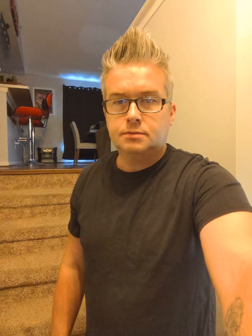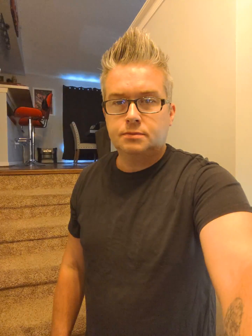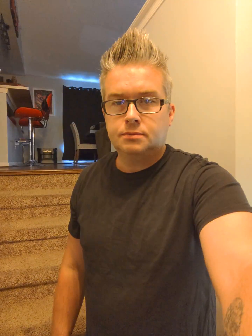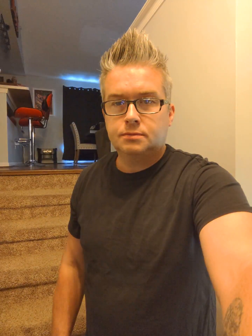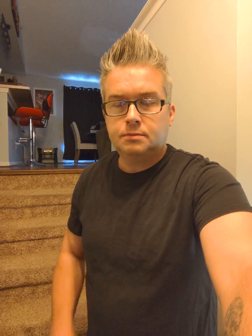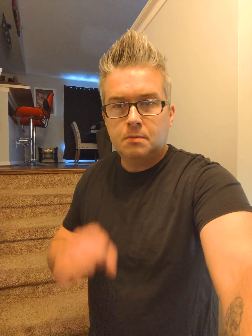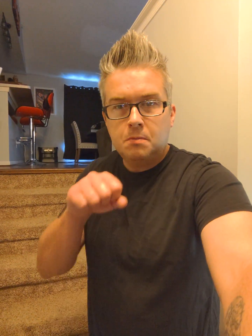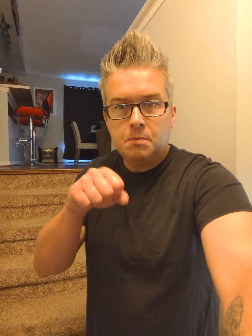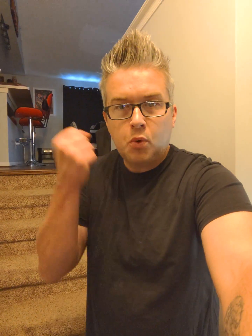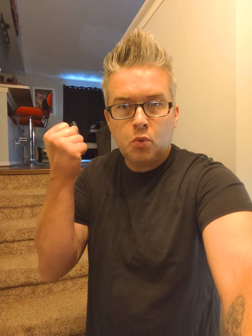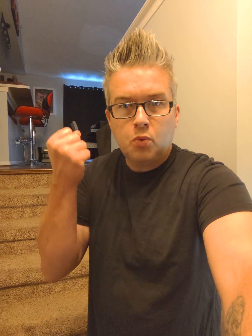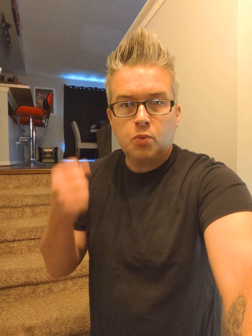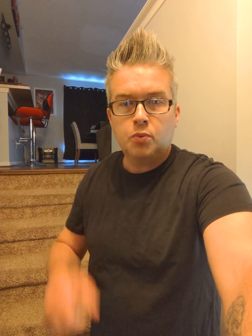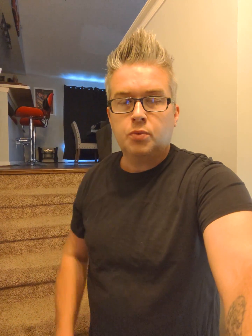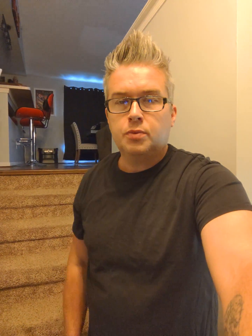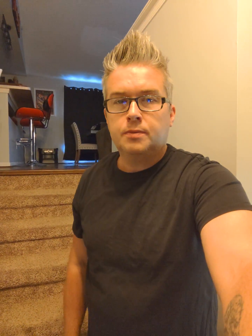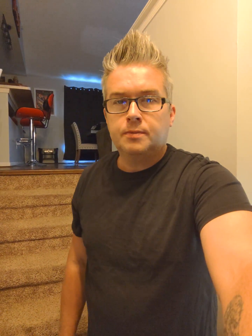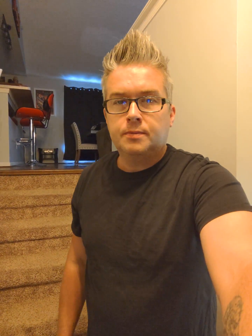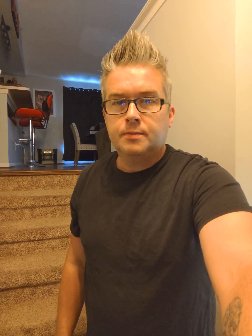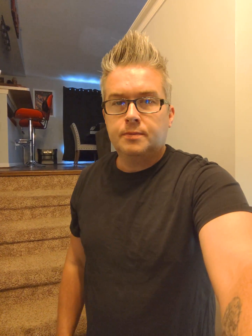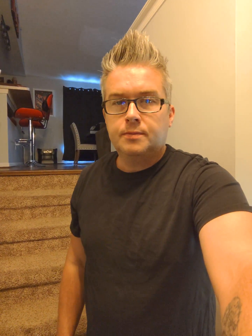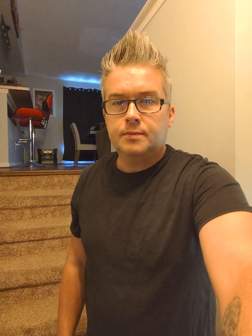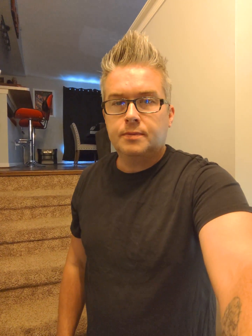break